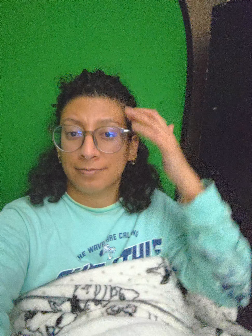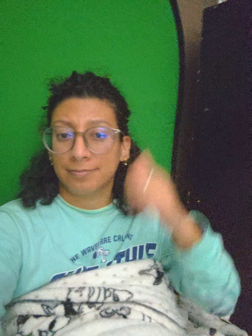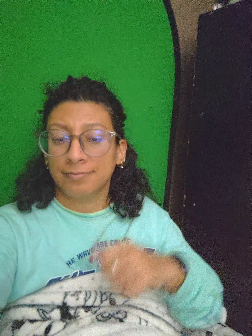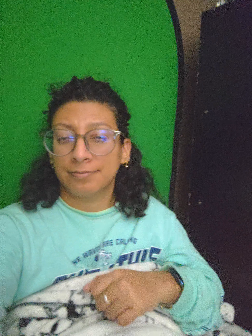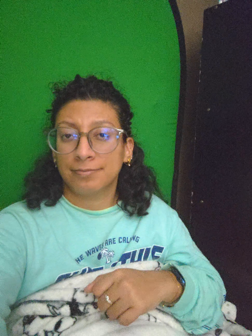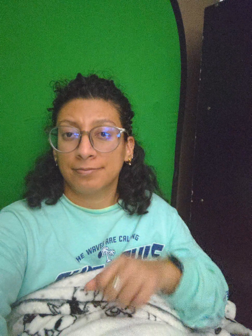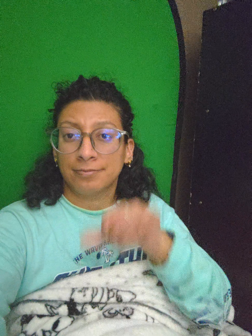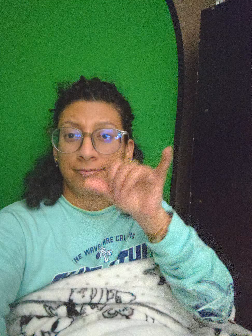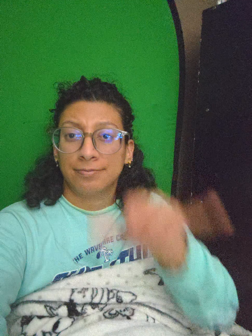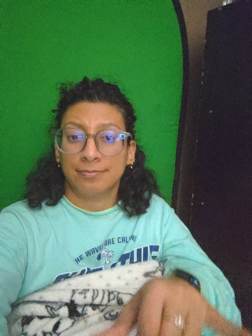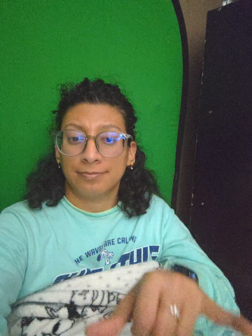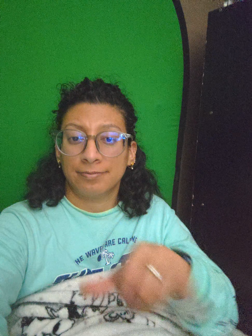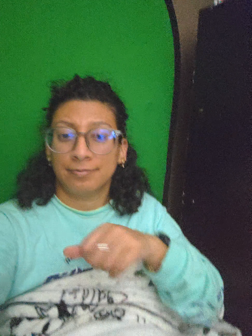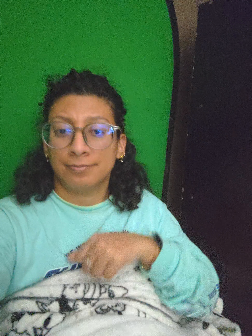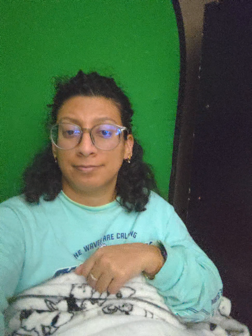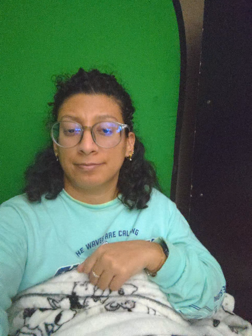stay